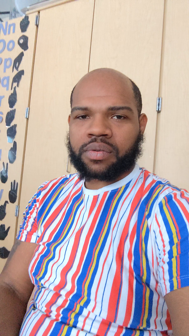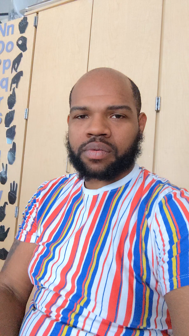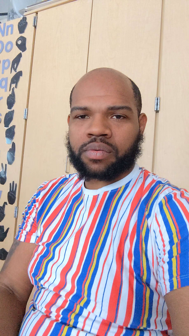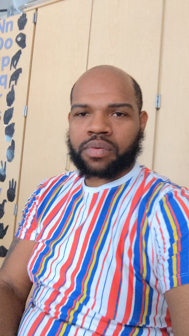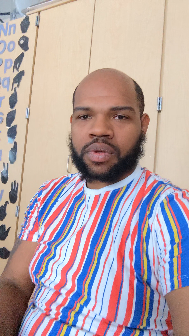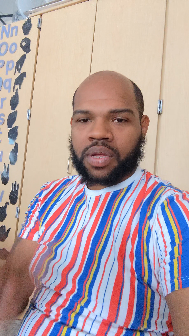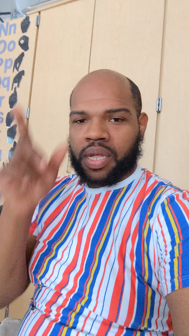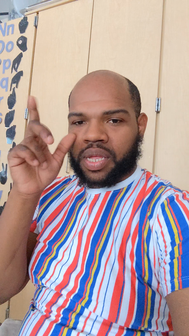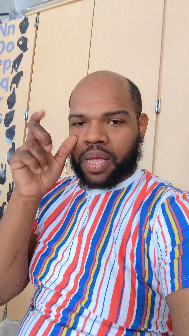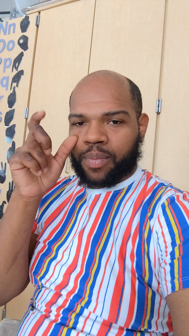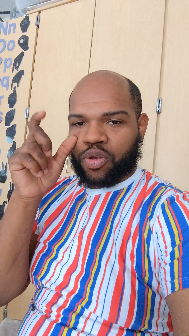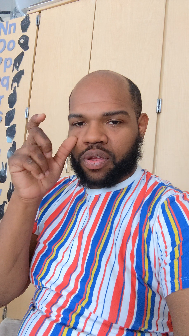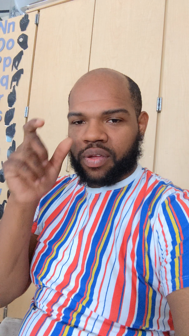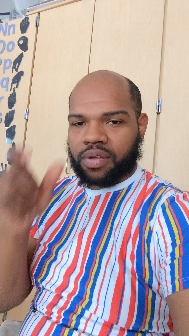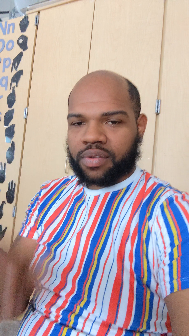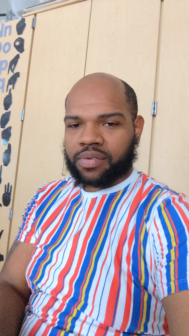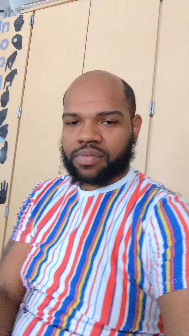camera